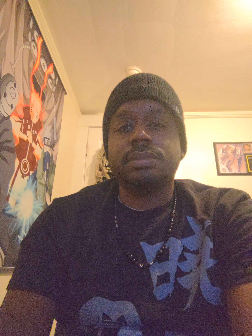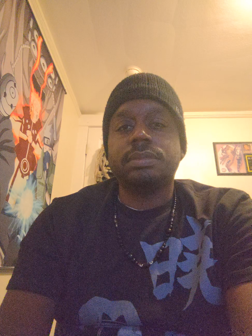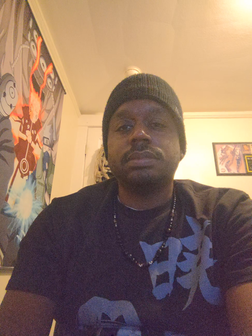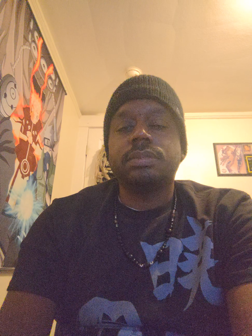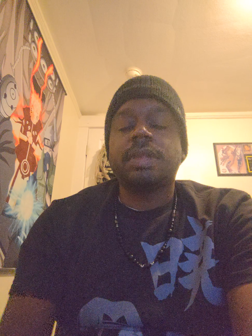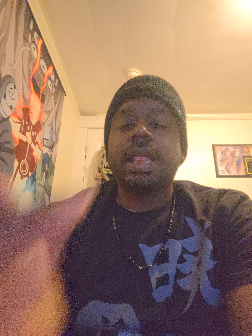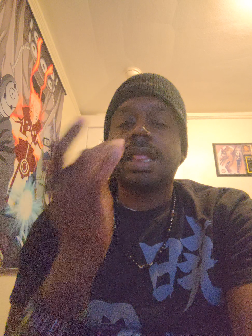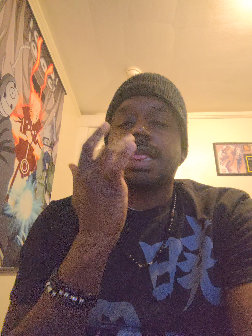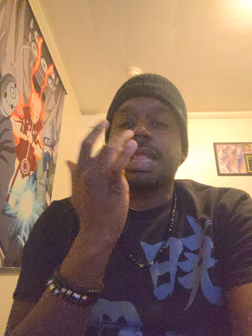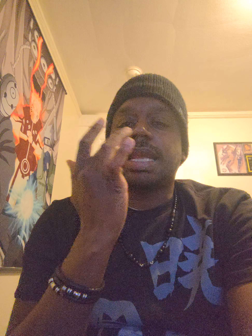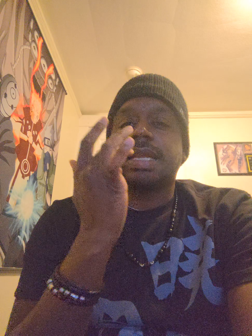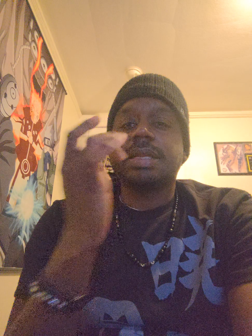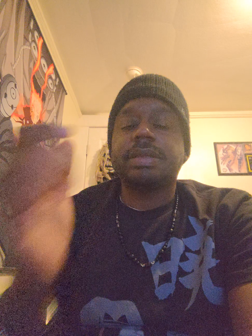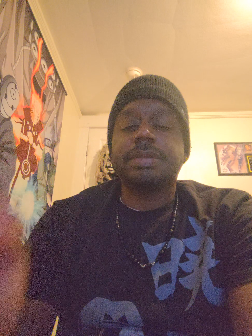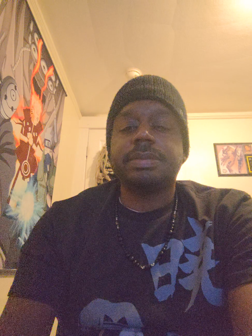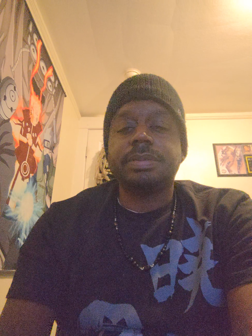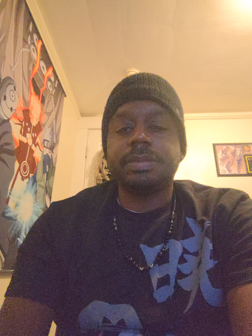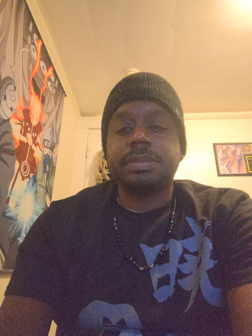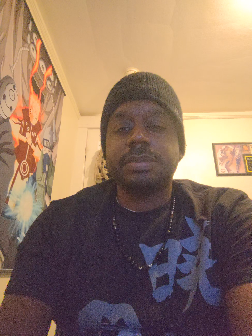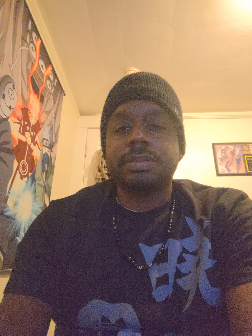taste